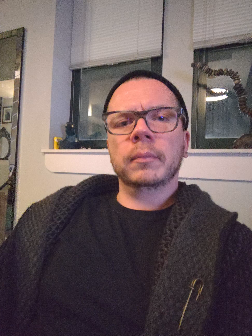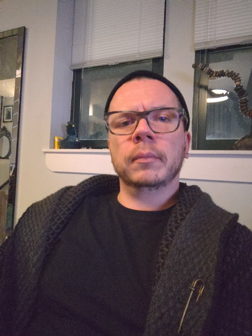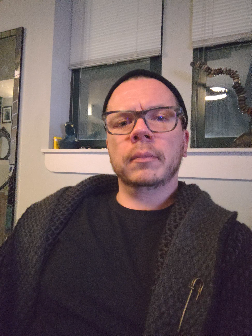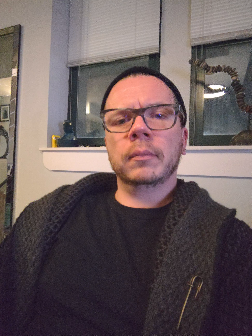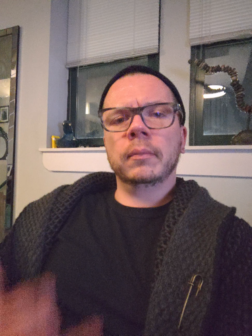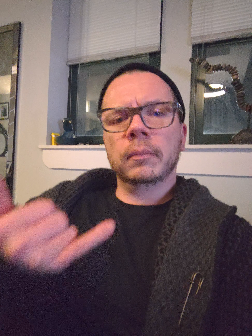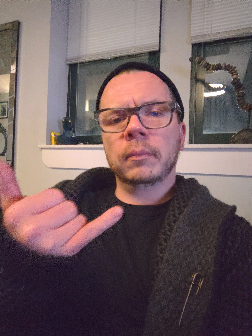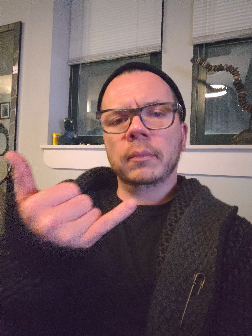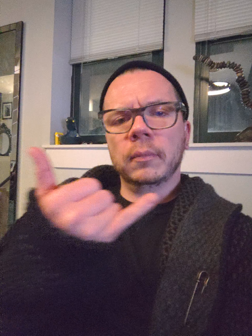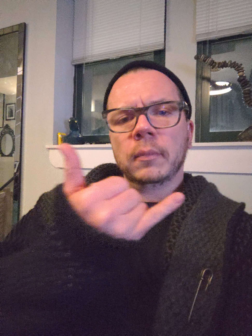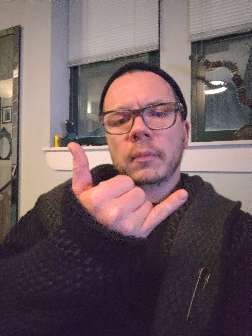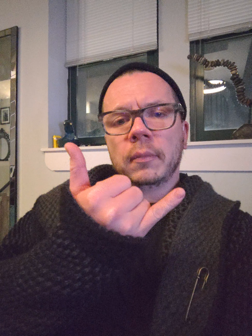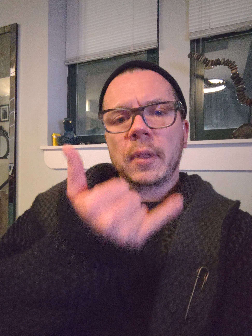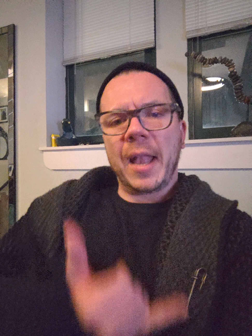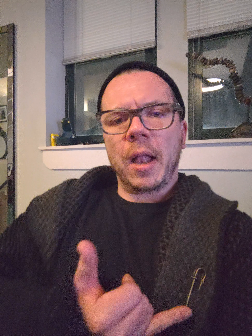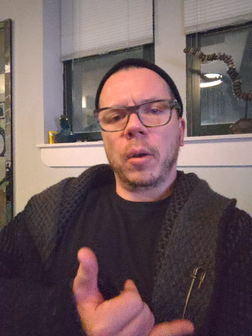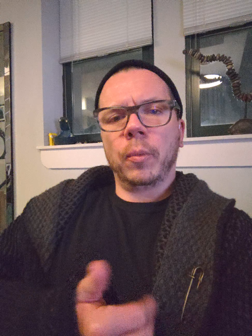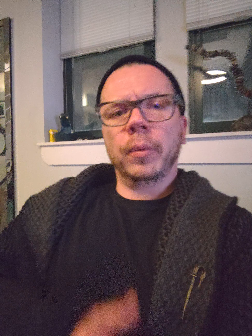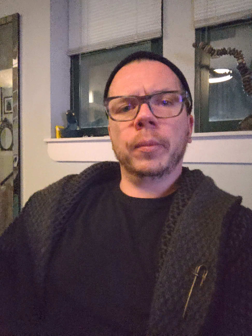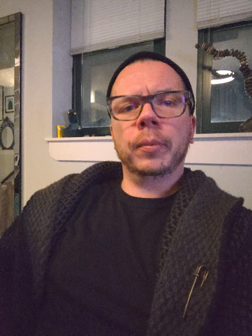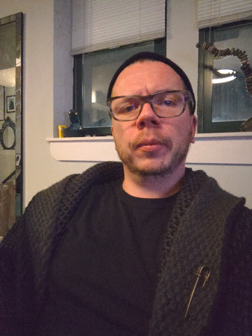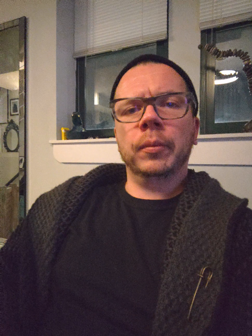now